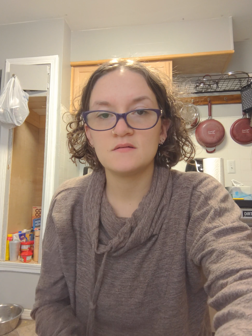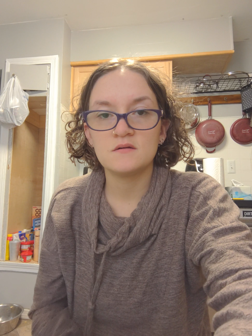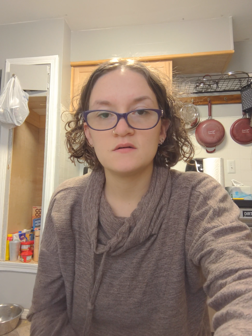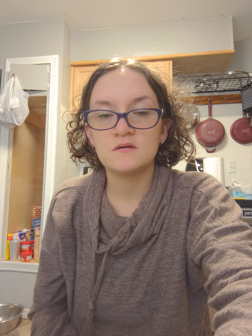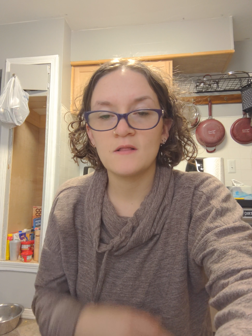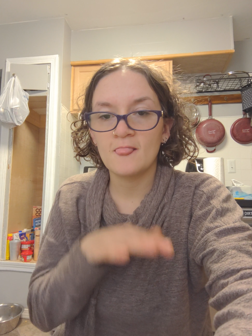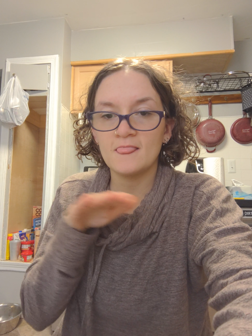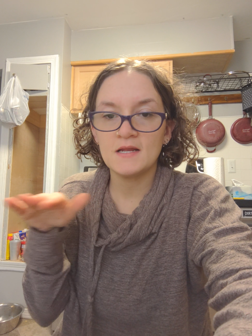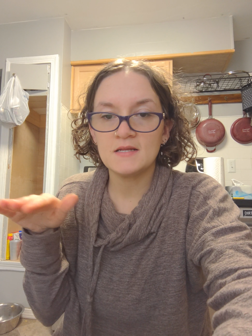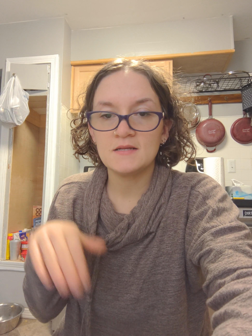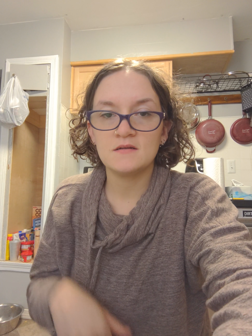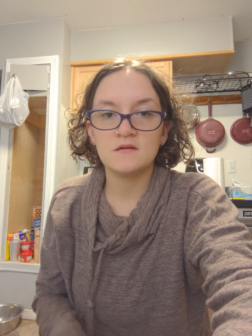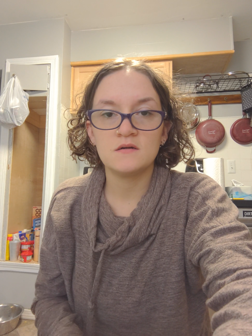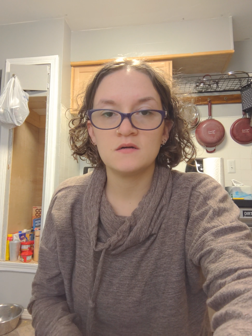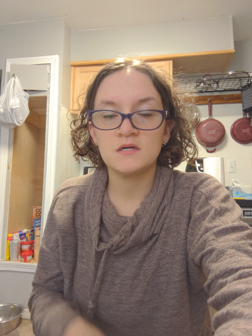clean